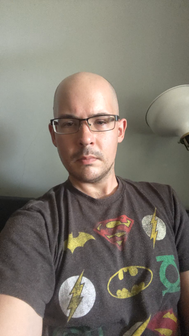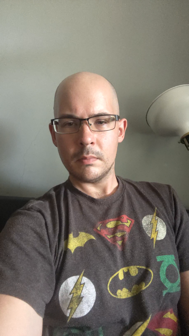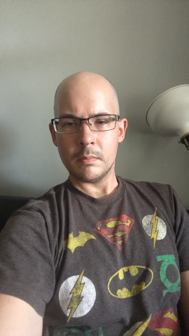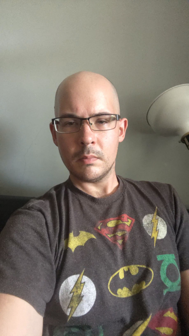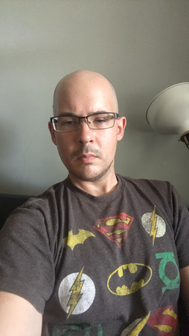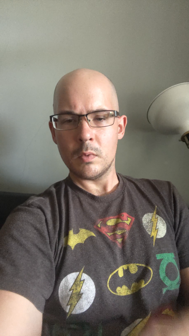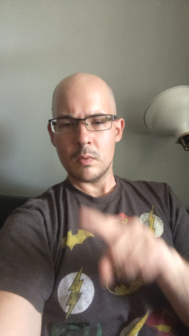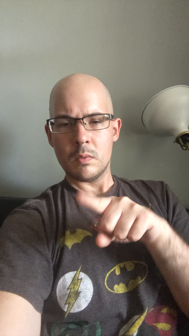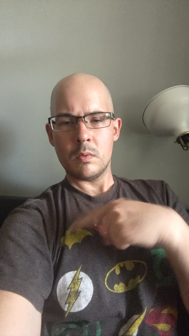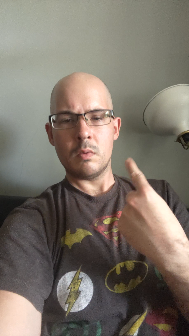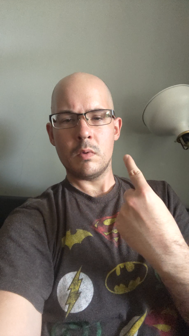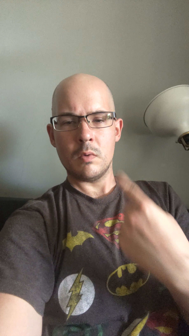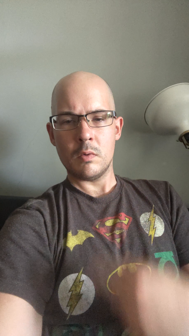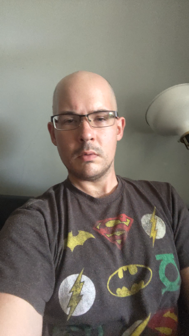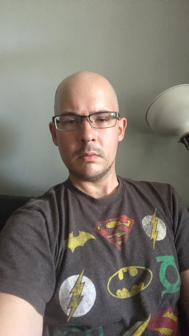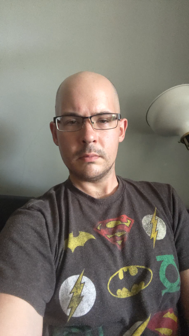long